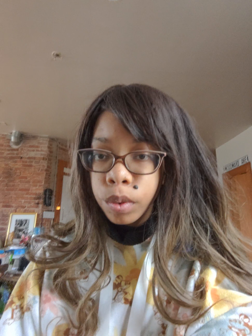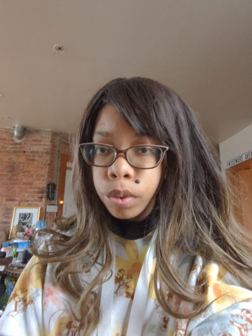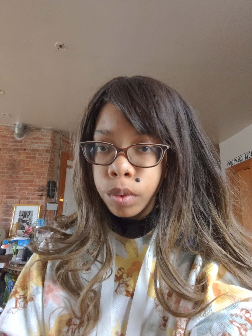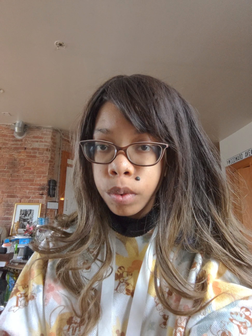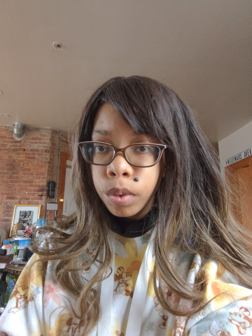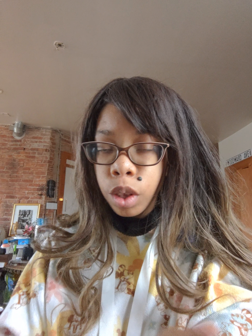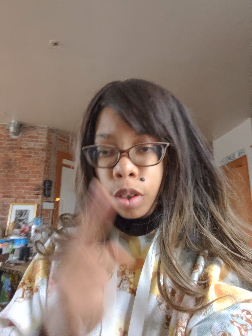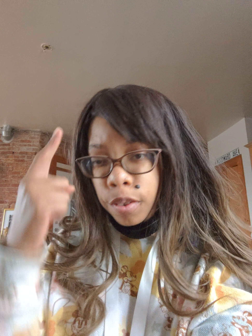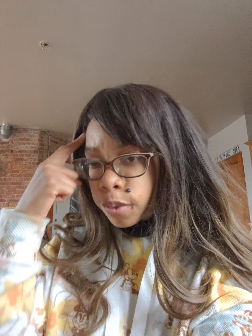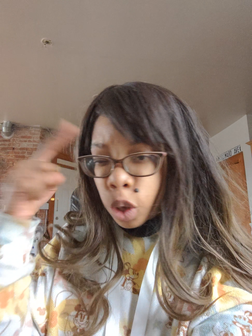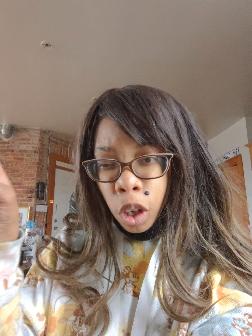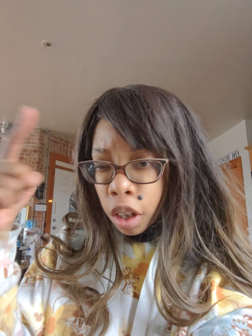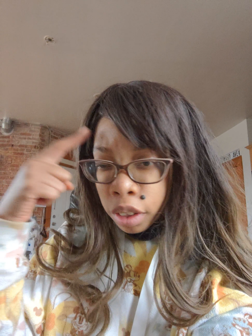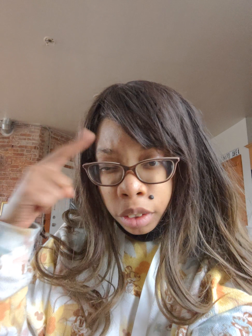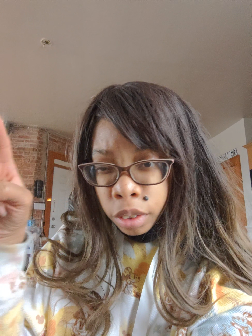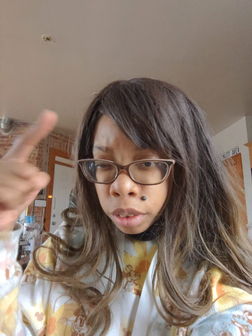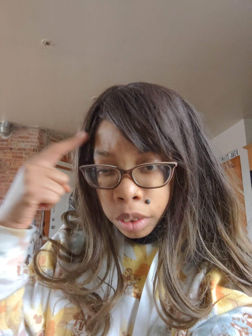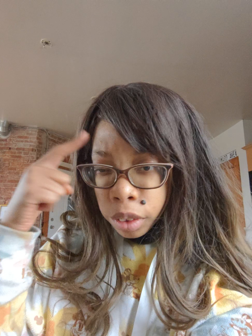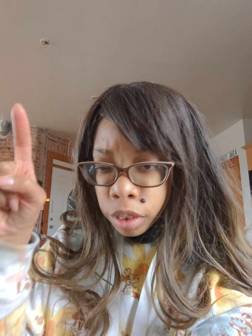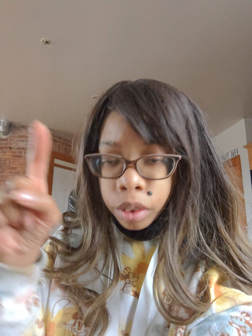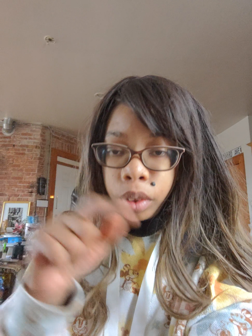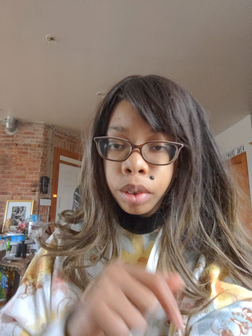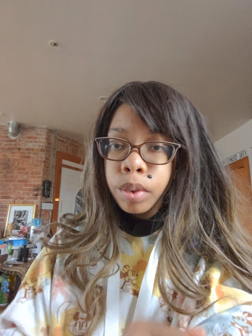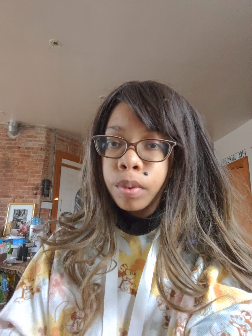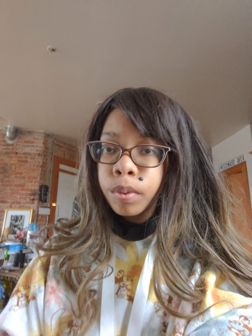for